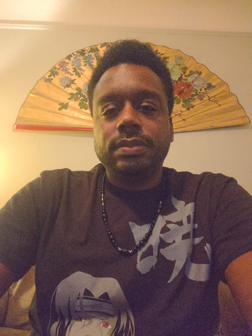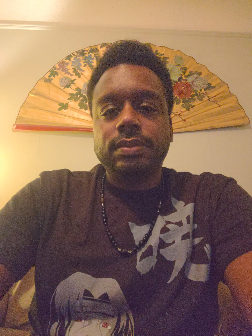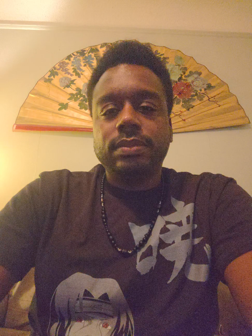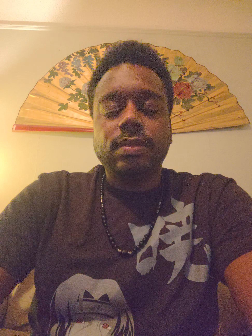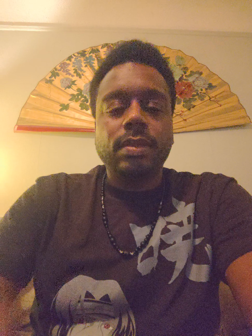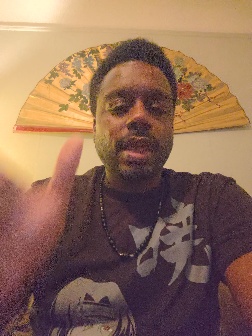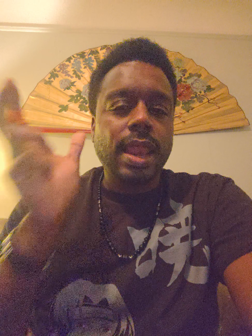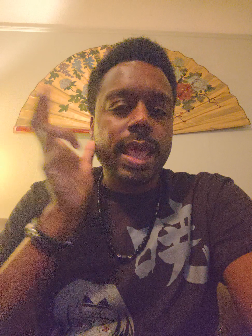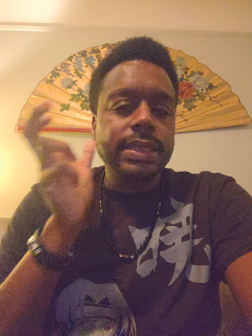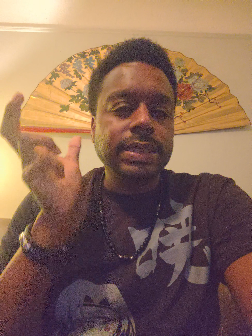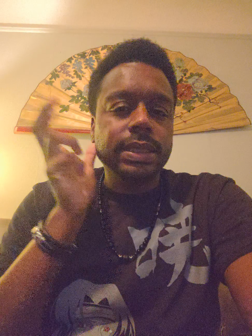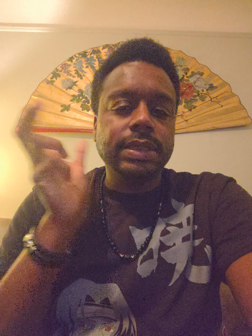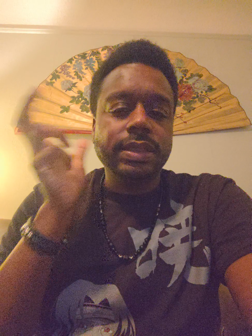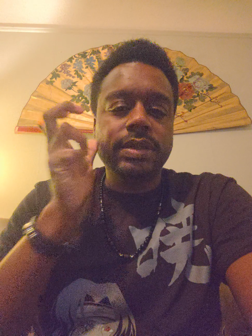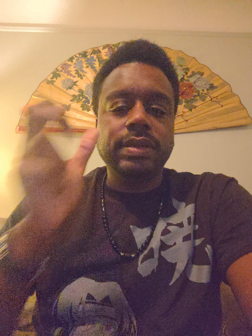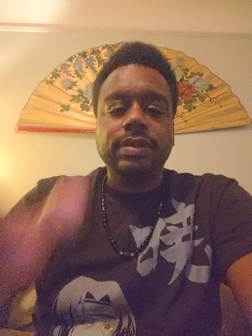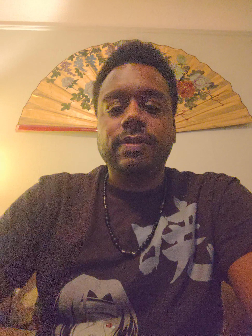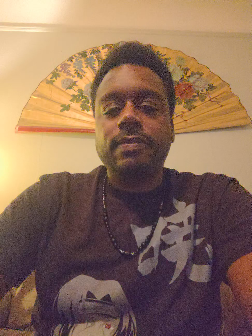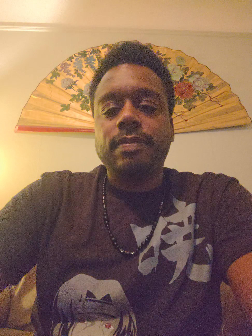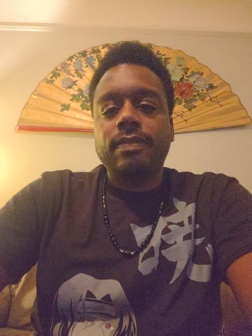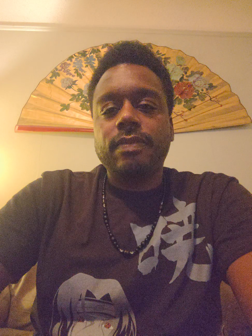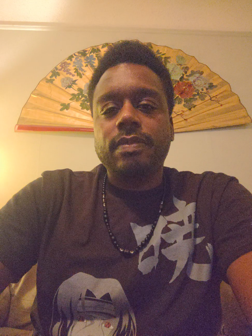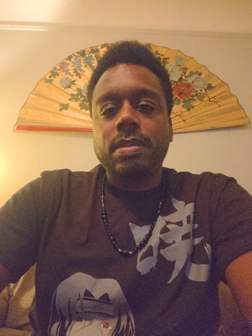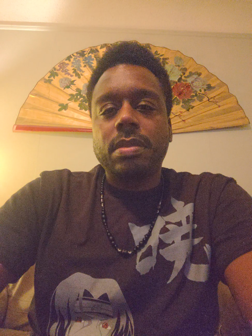listen